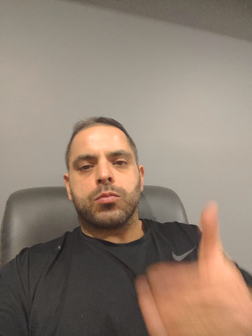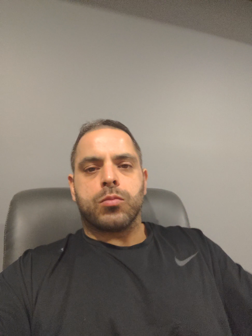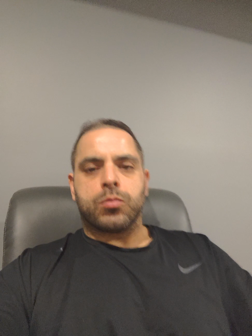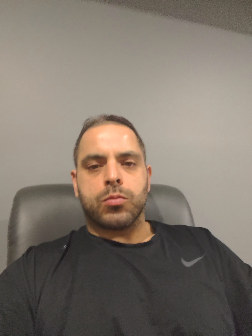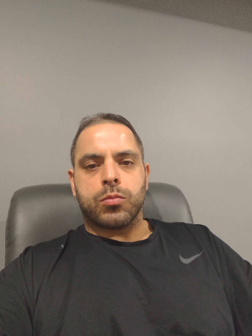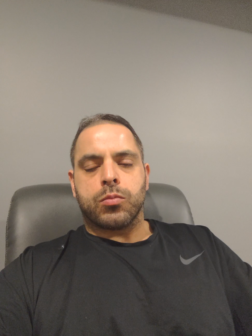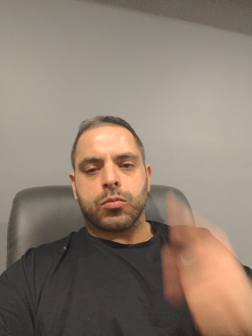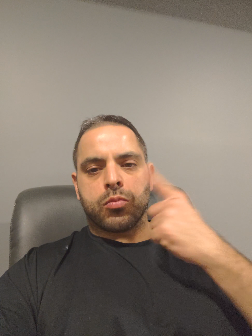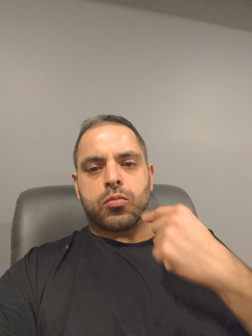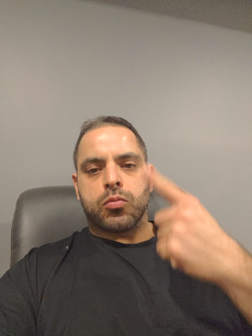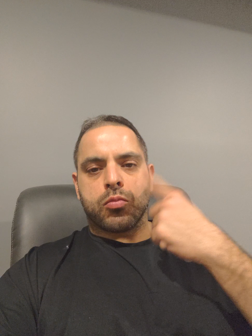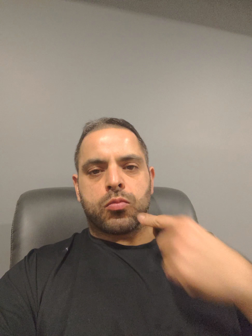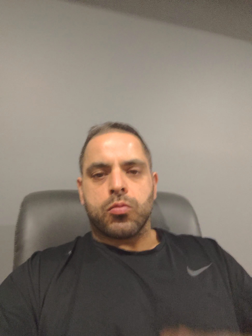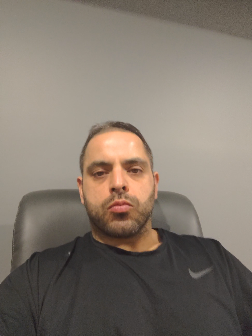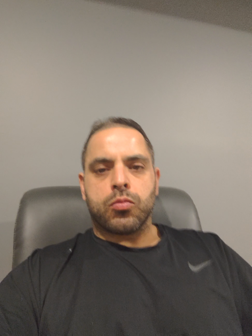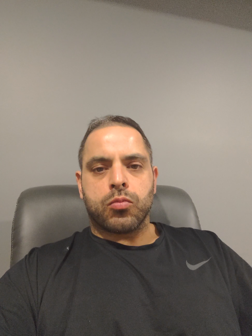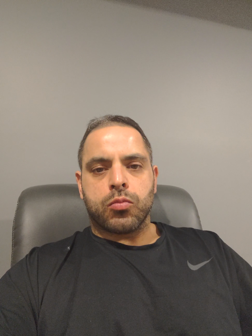cry